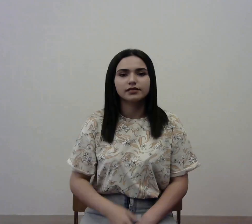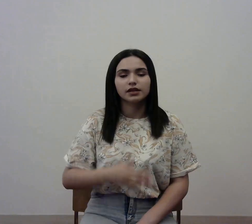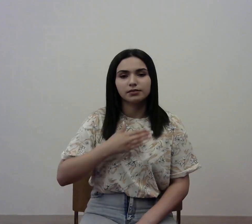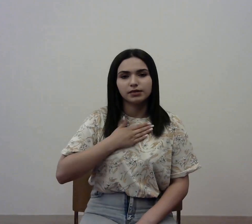mən